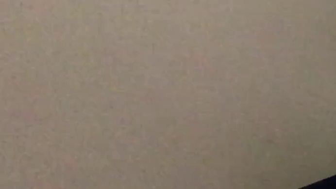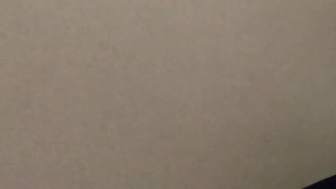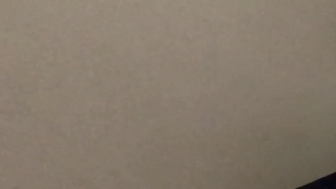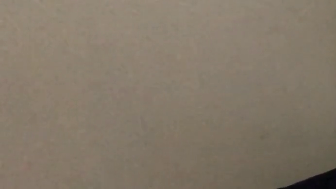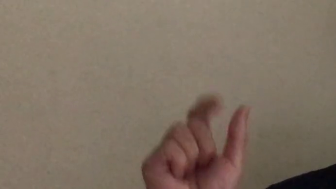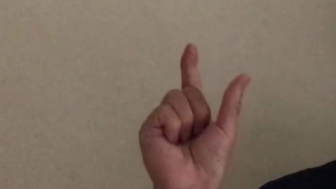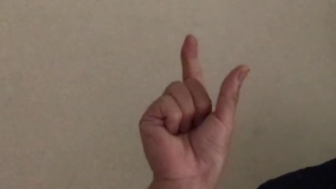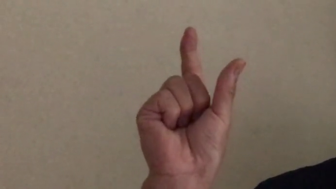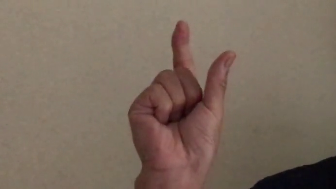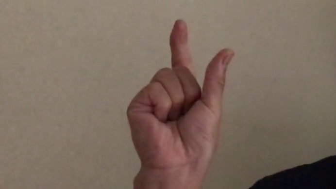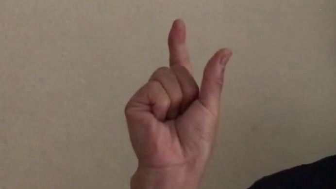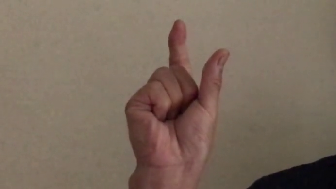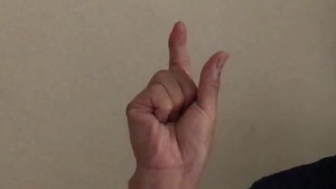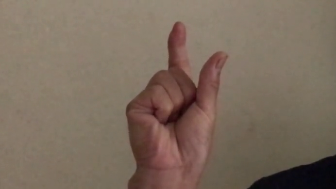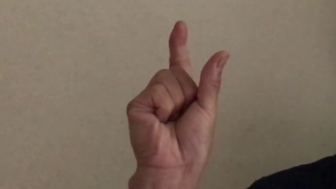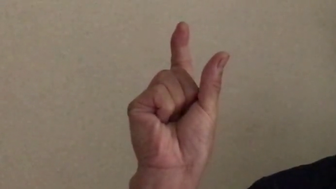ण